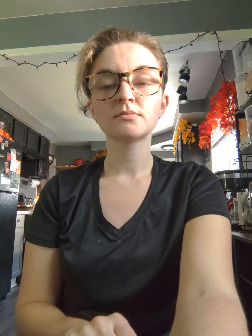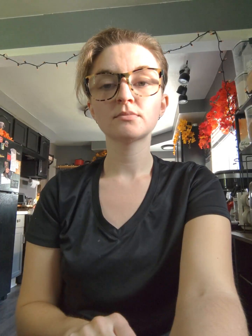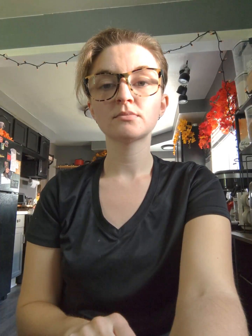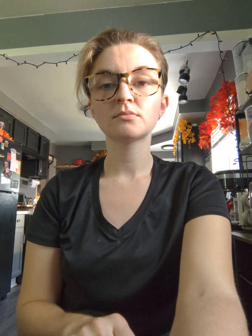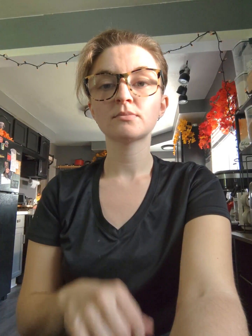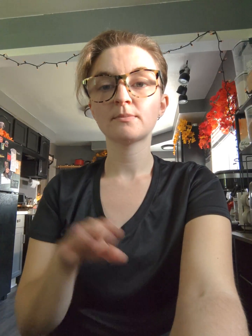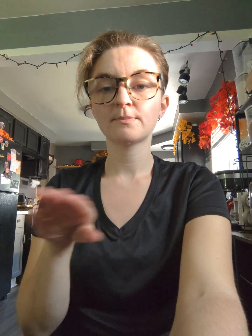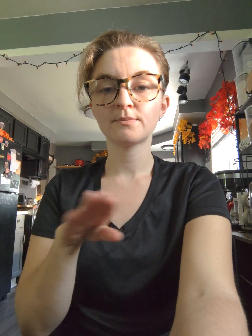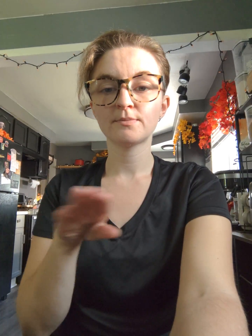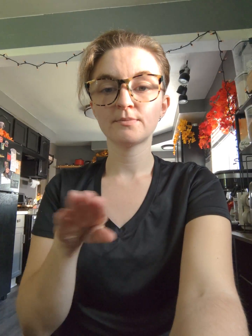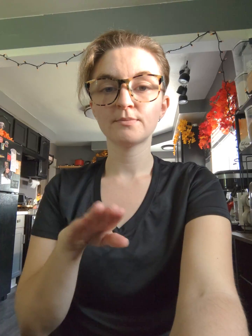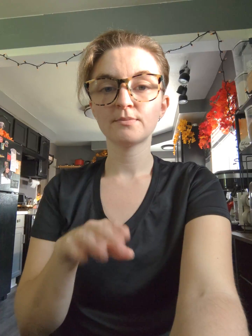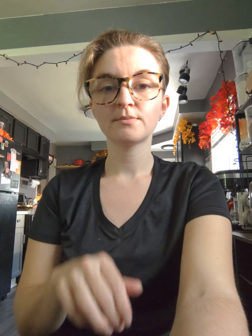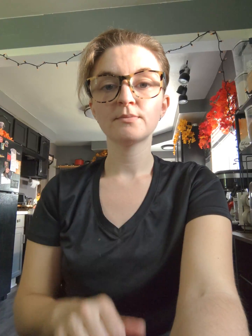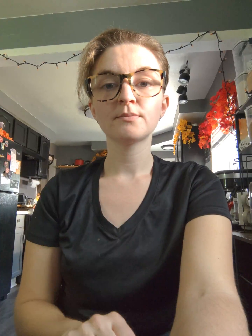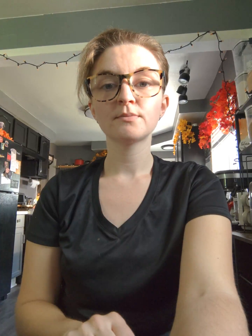boots